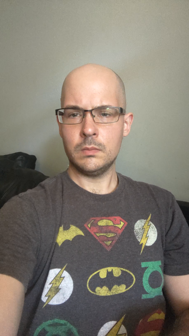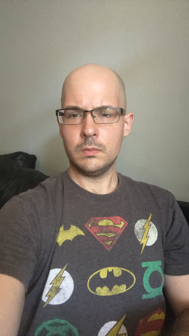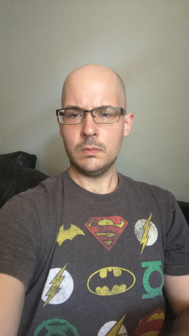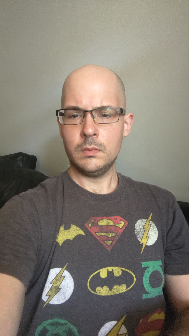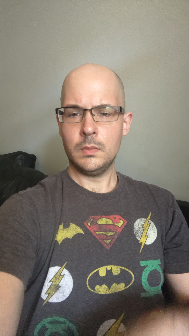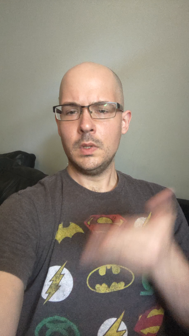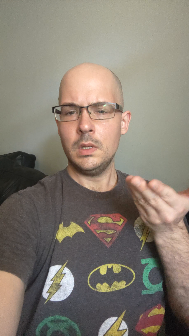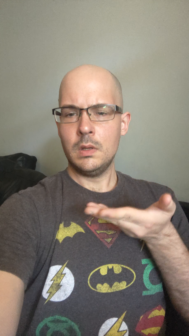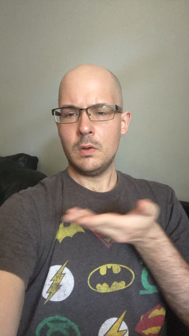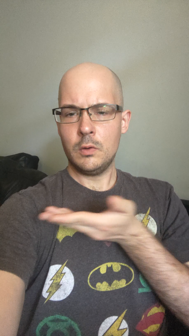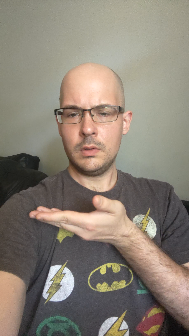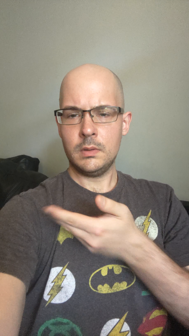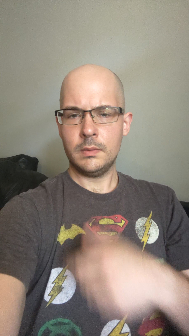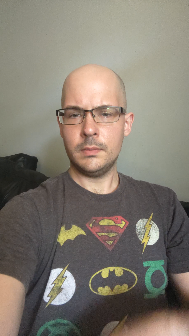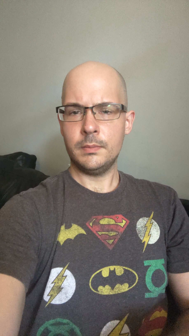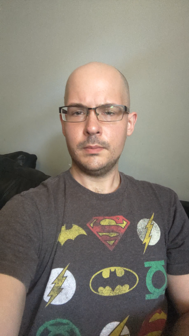carry